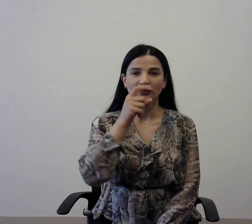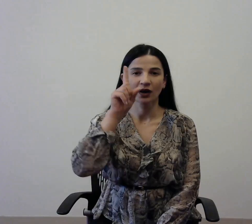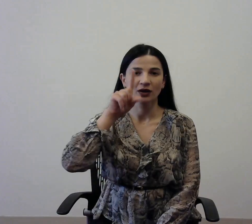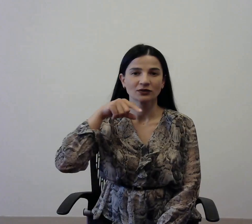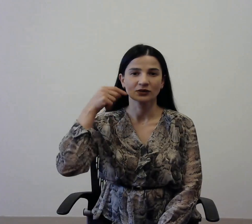azərbaycan